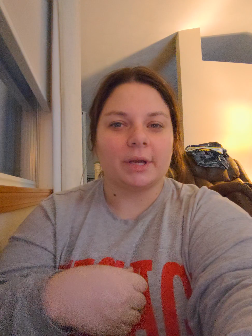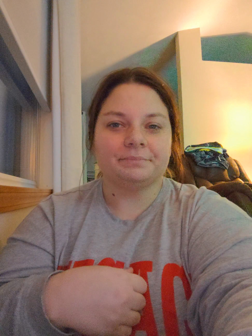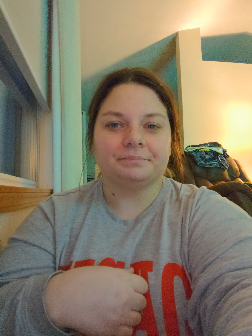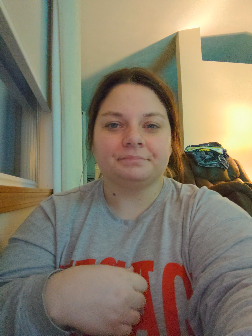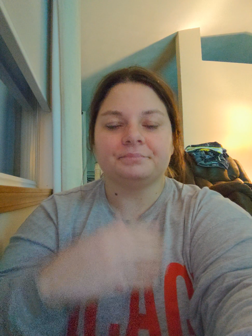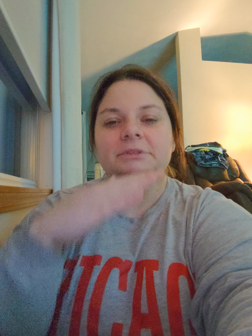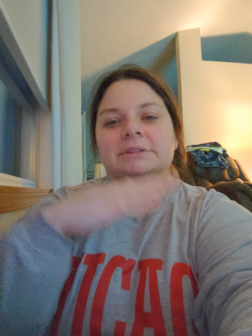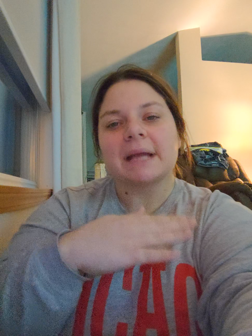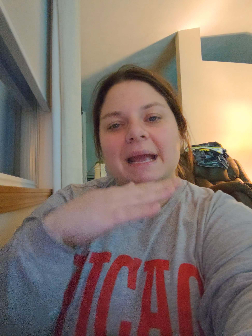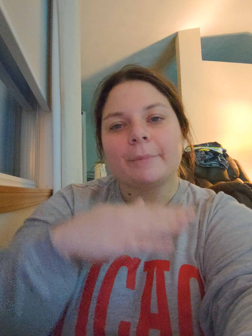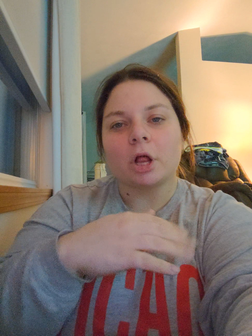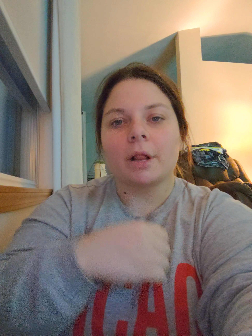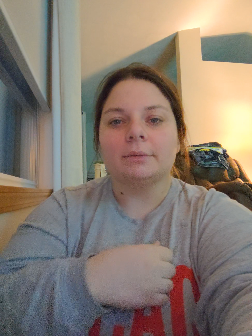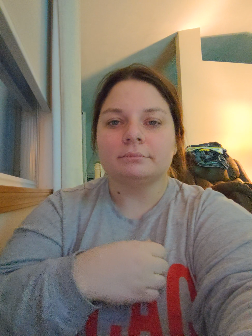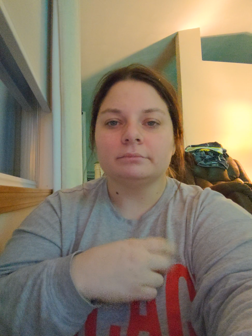table